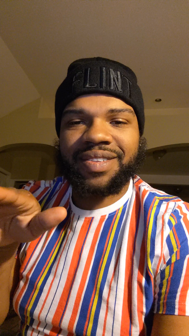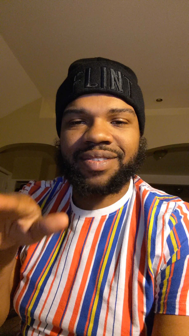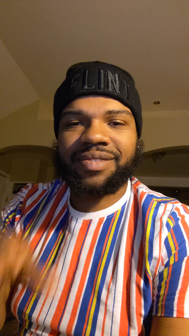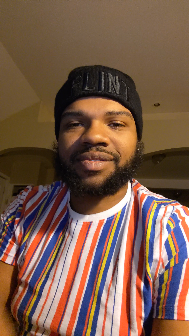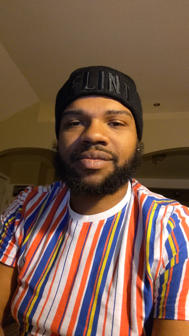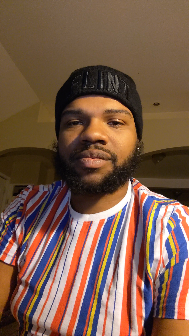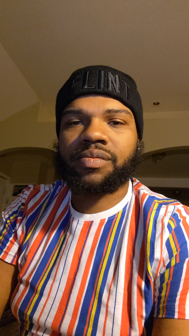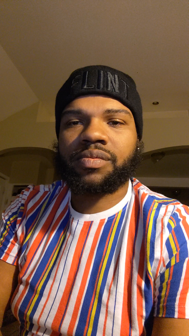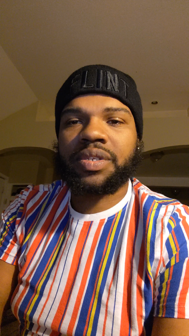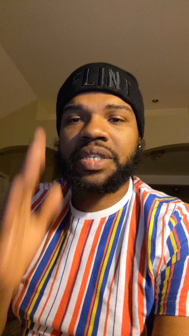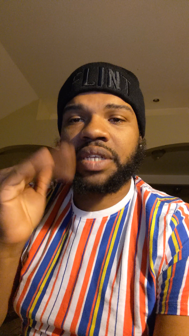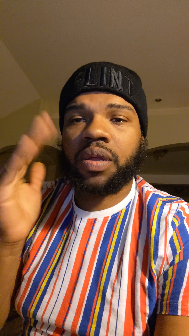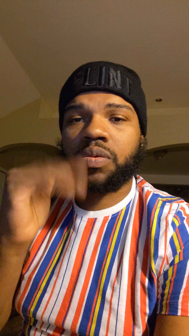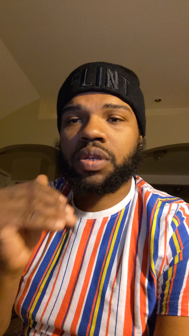downtown